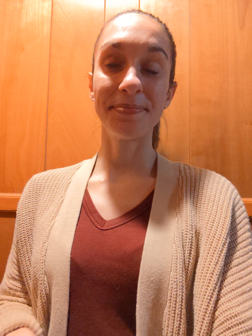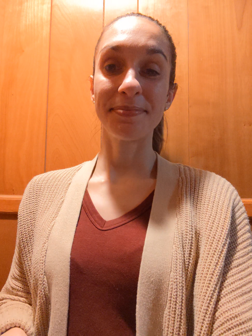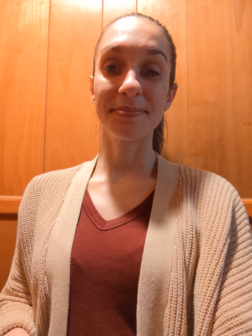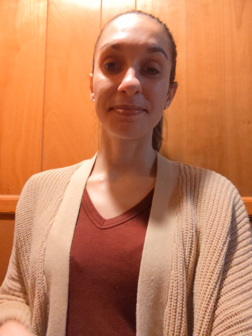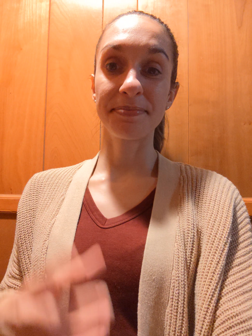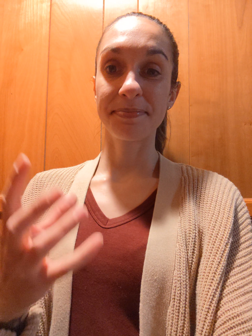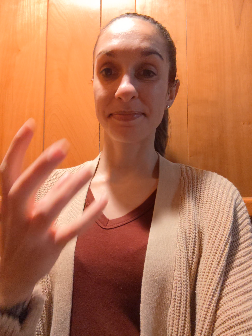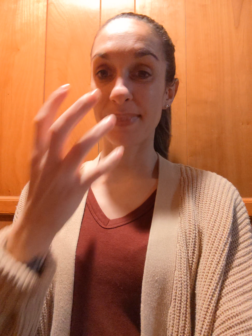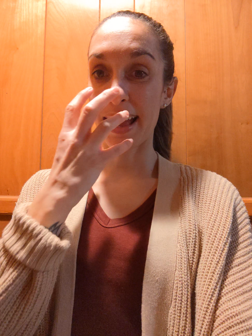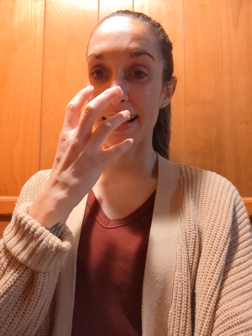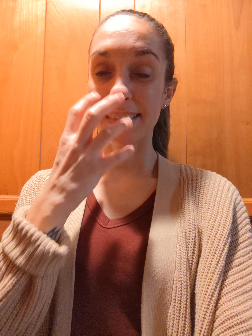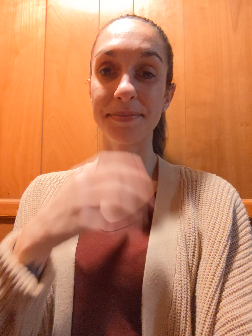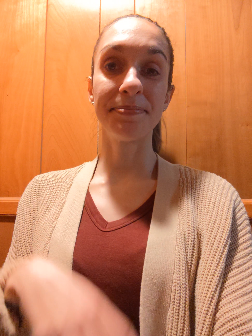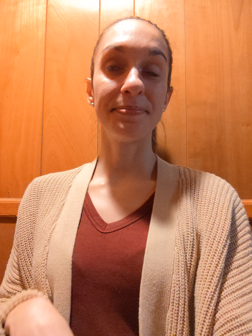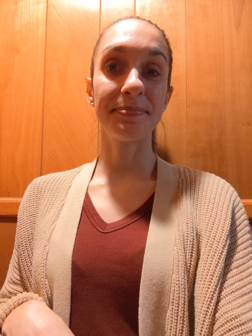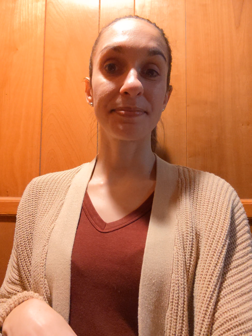mad